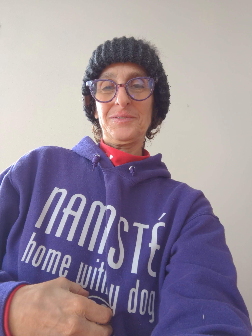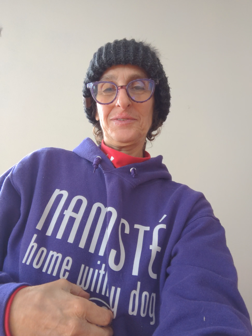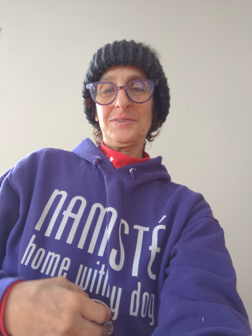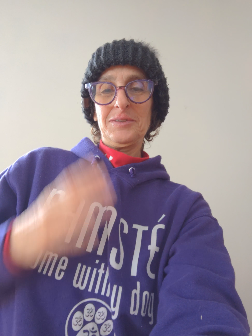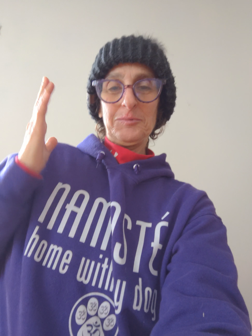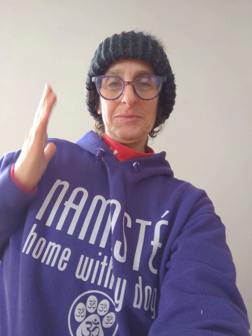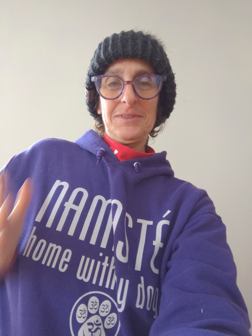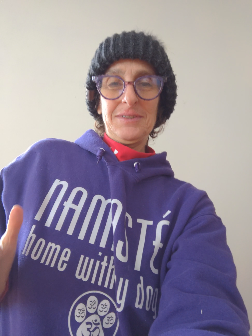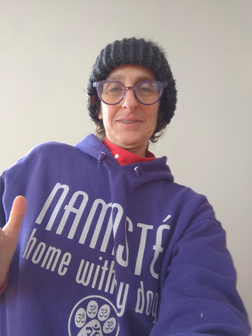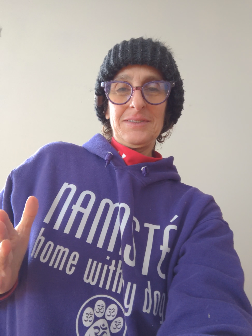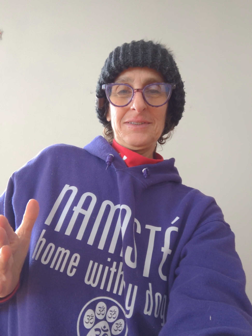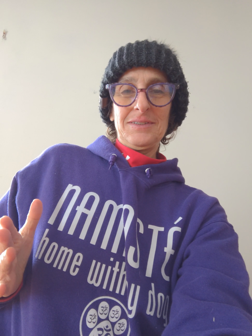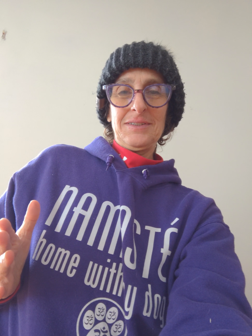beside